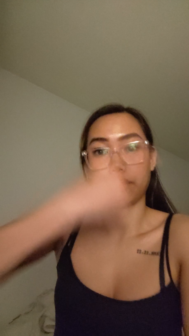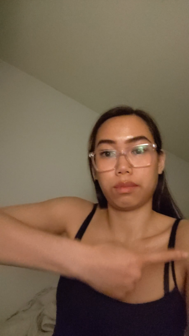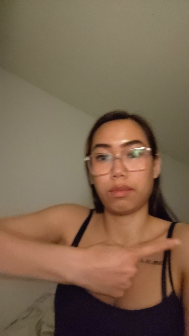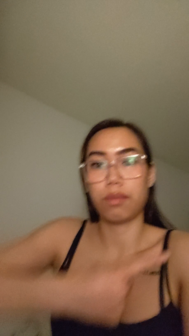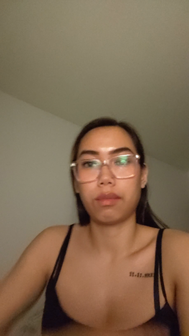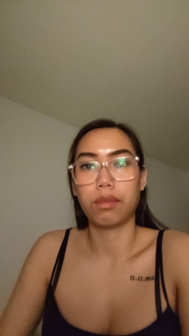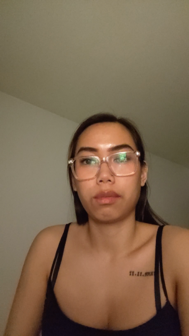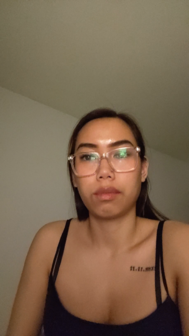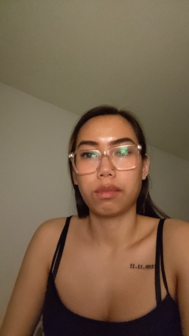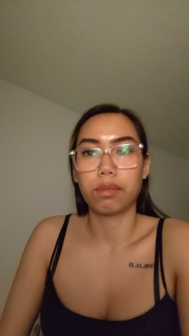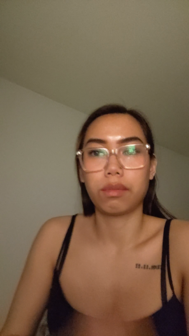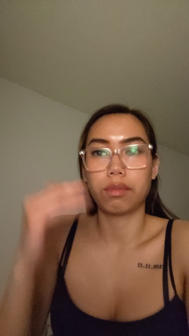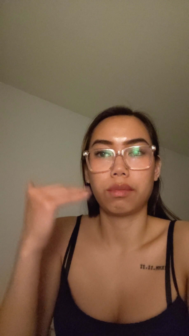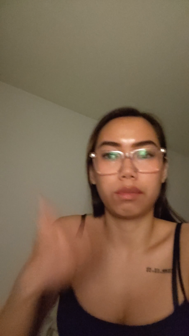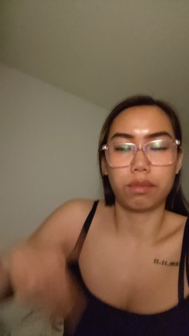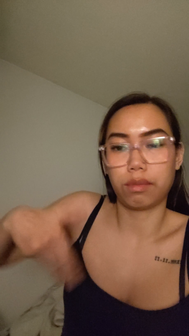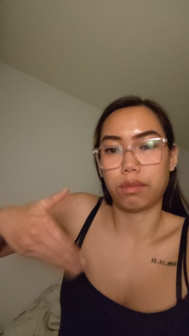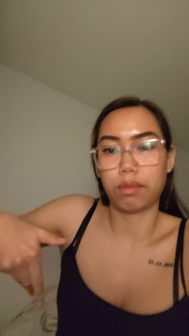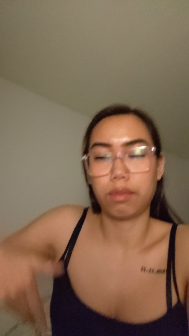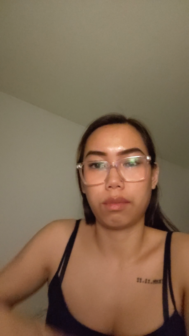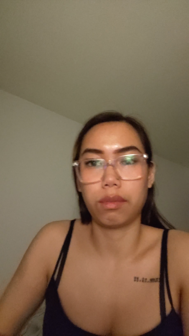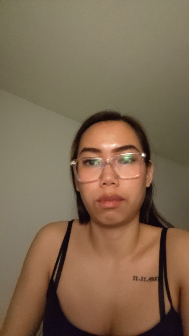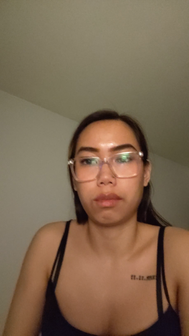shorts